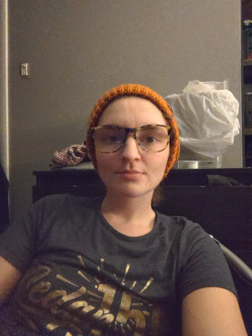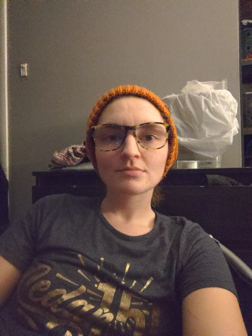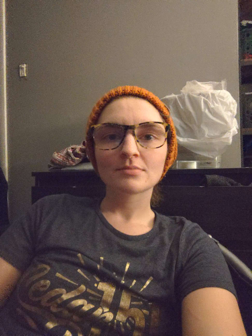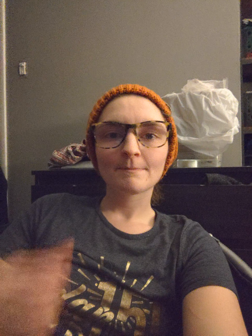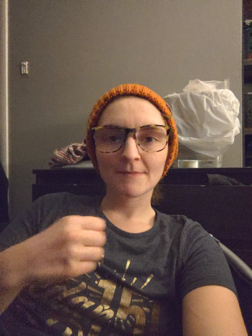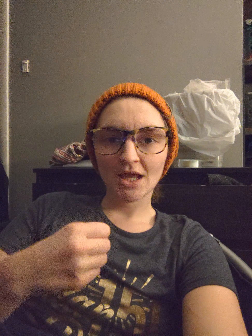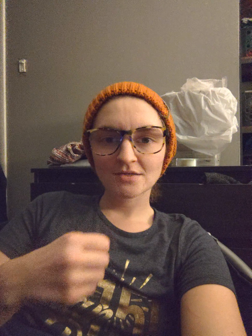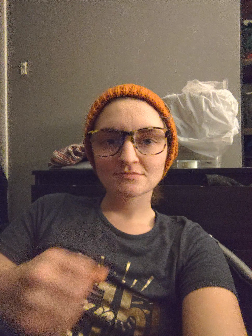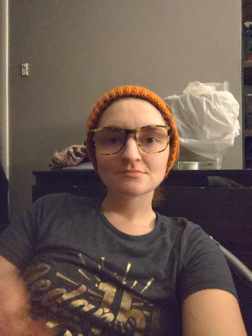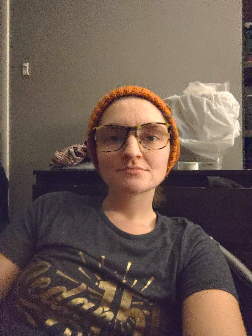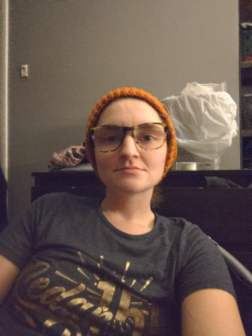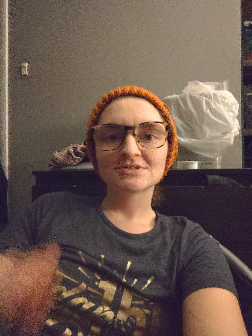make